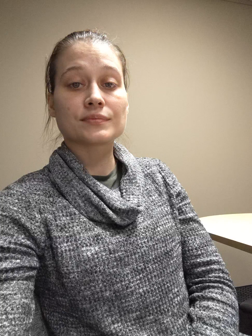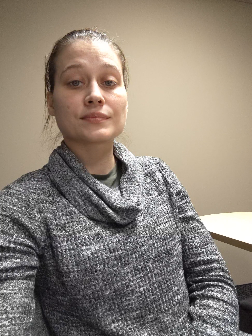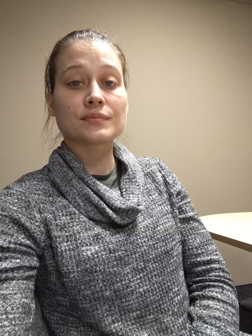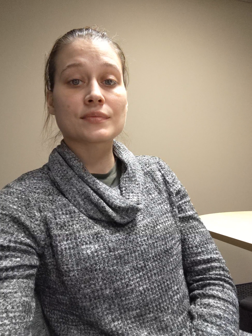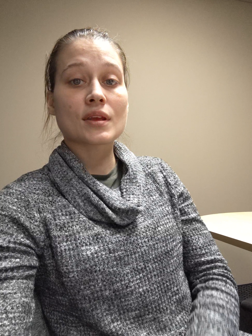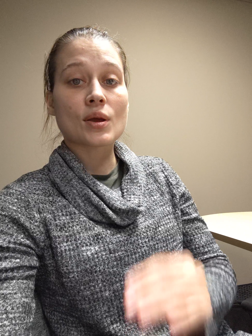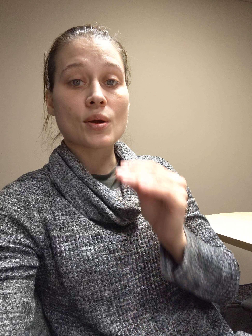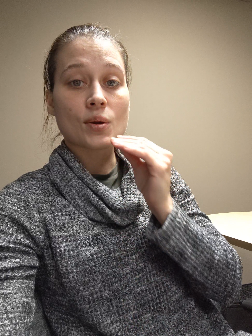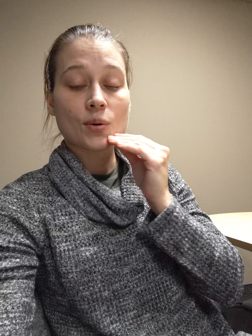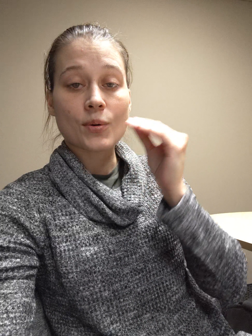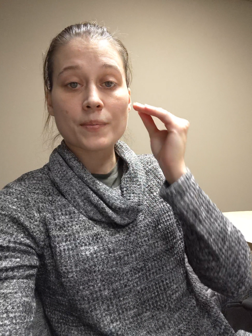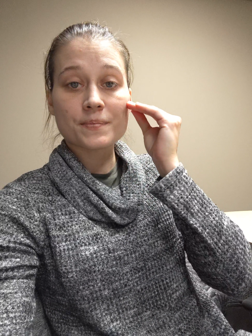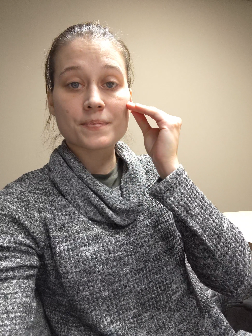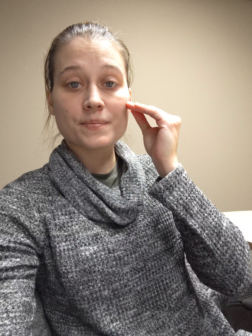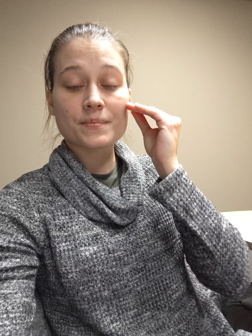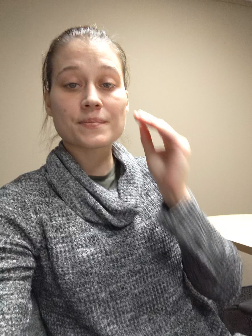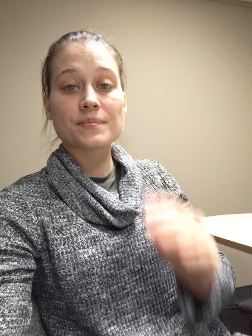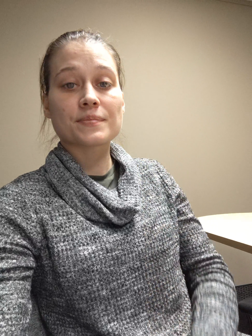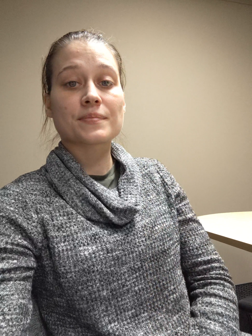home